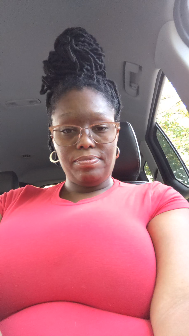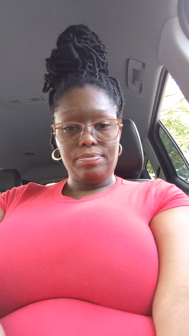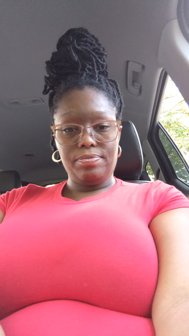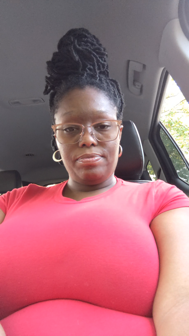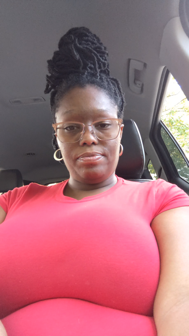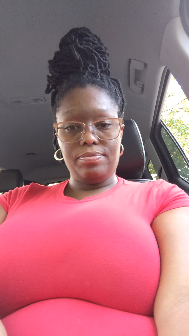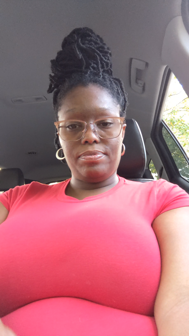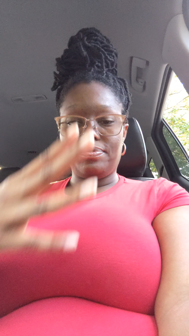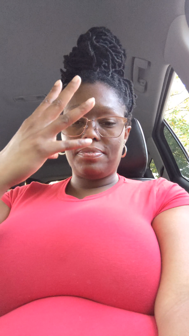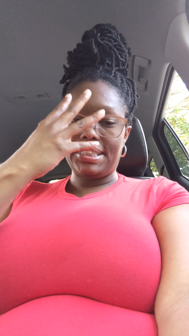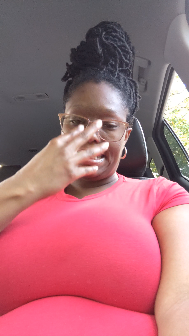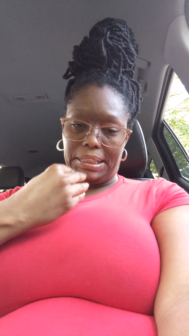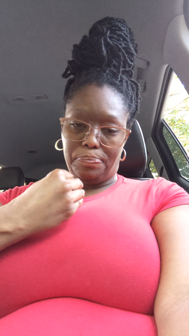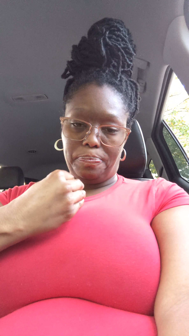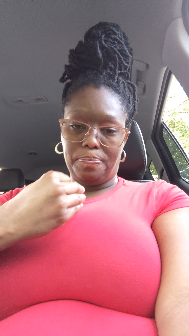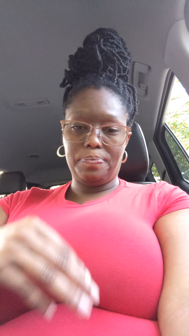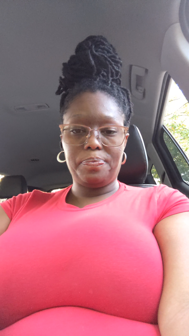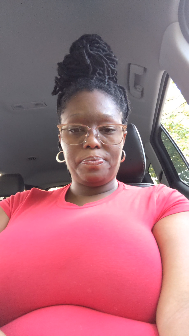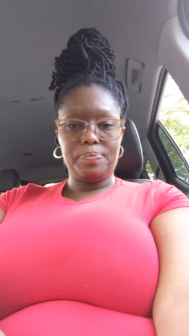asleep